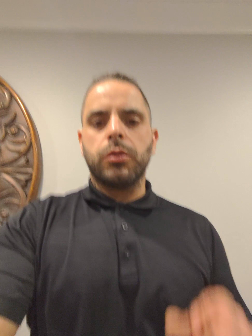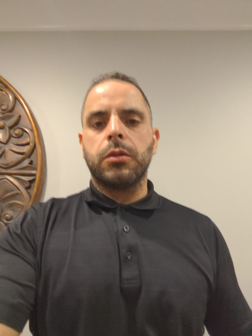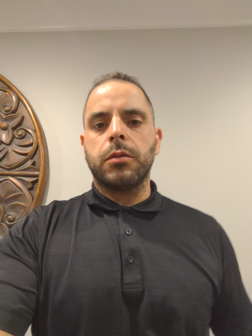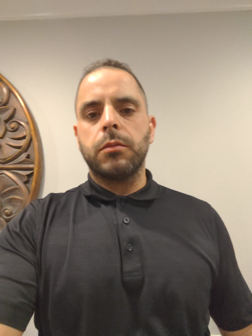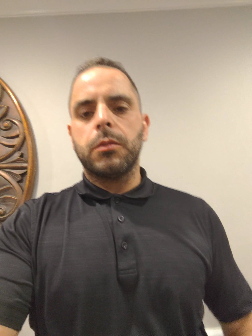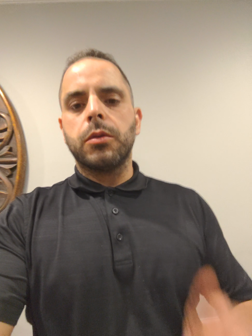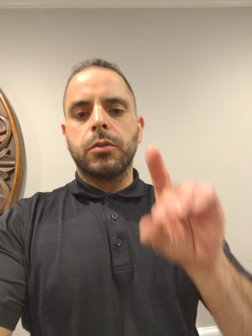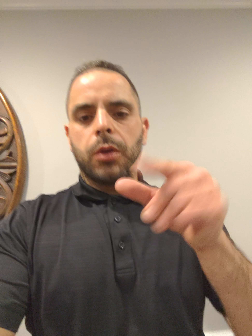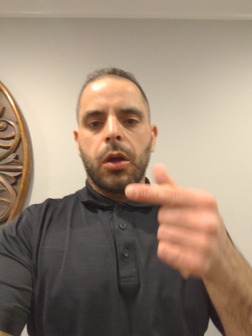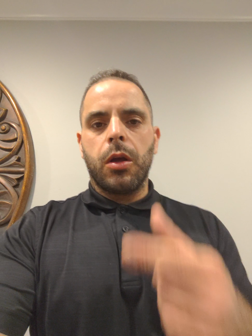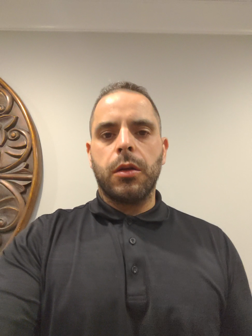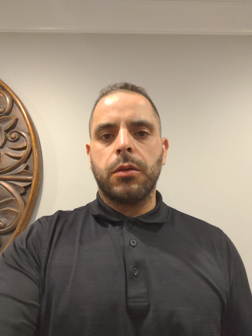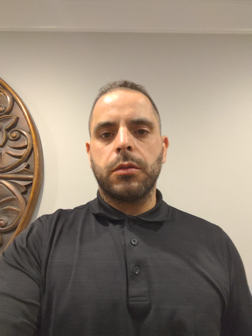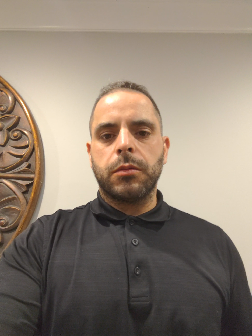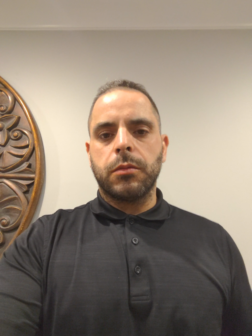dog